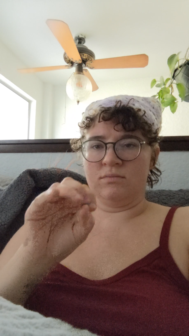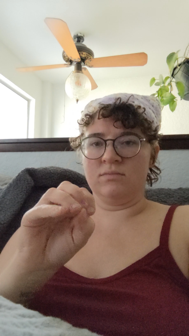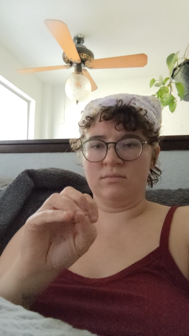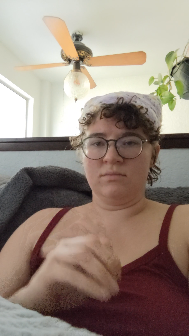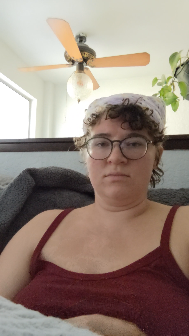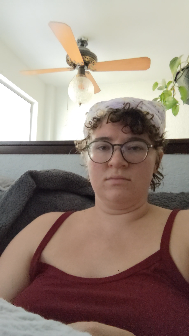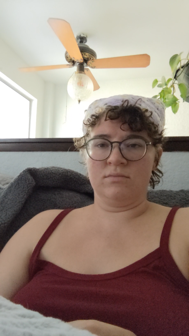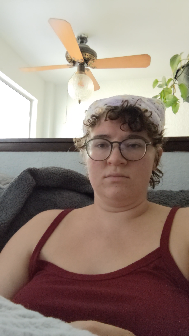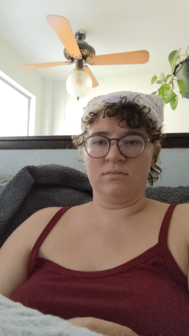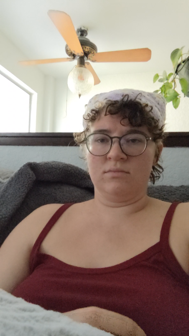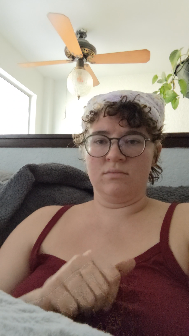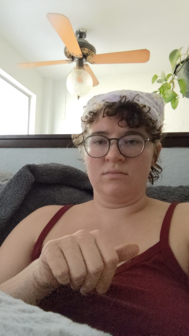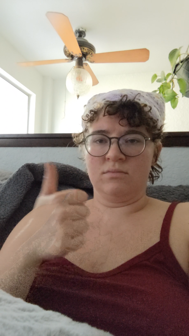other